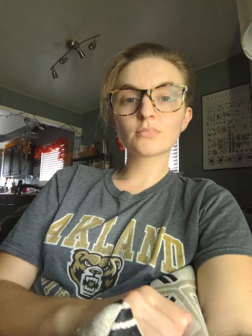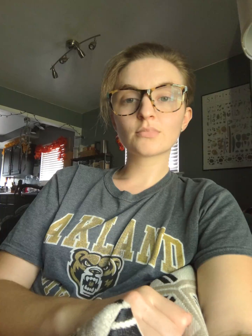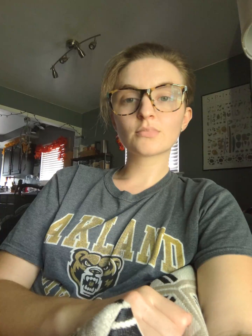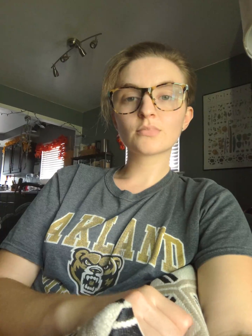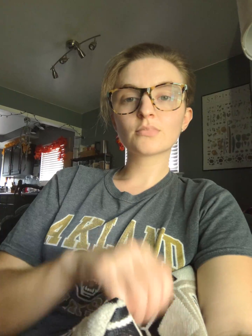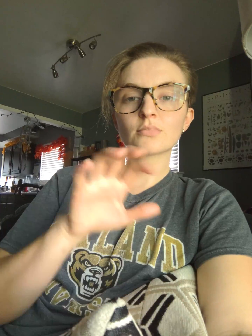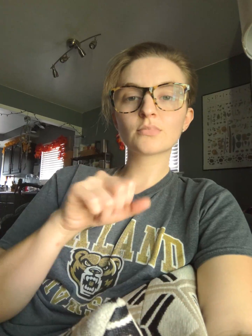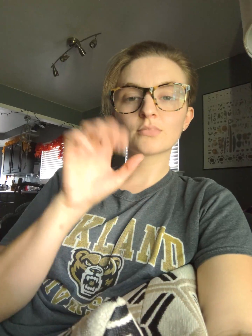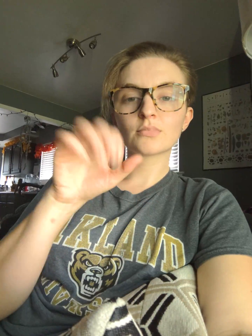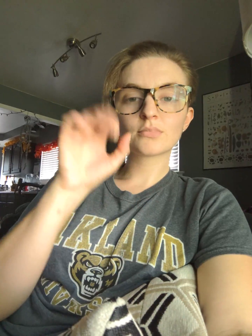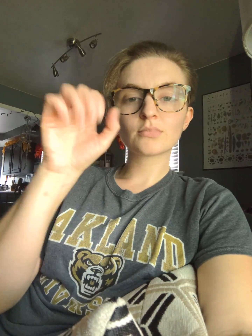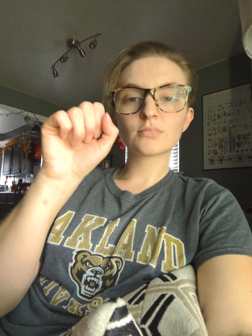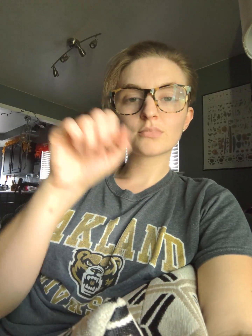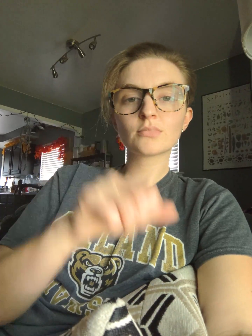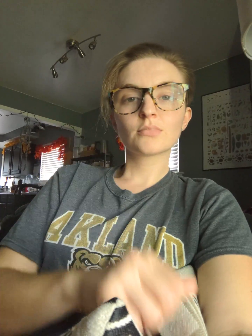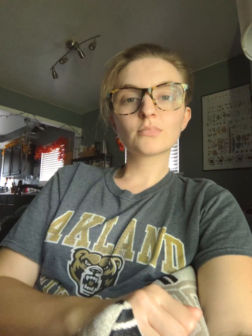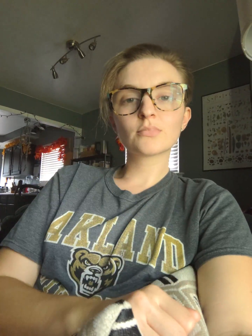ladder